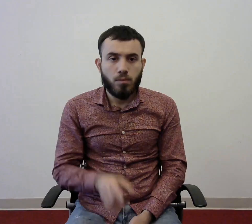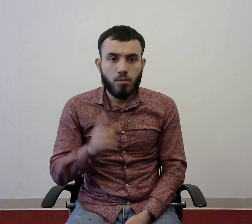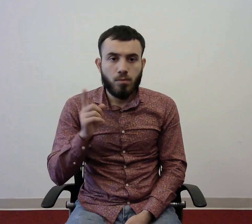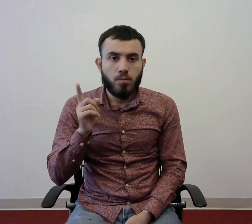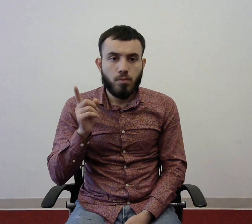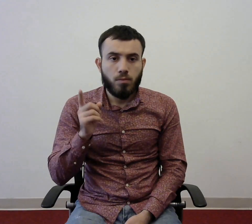O